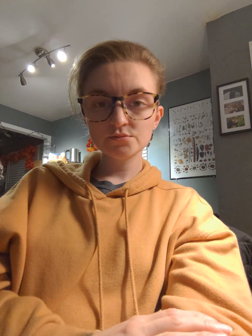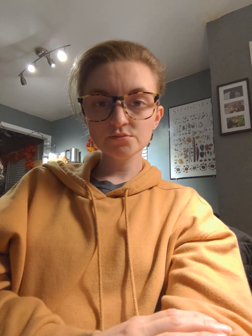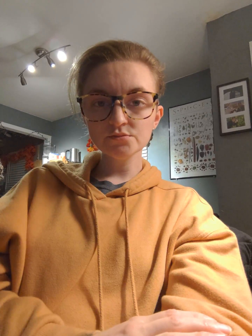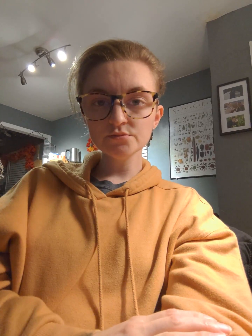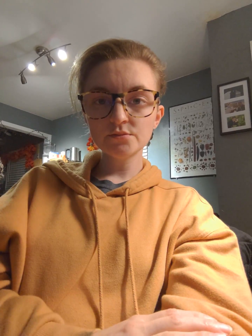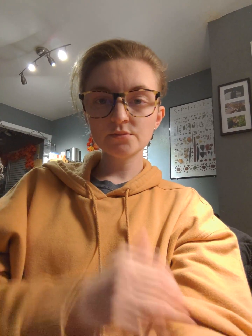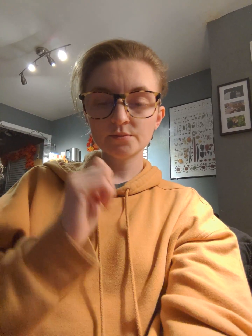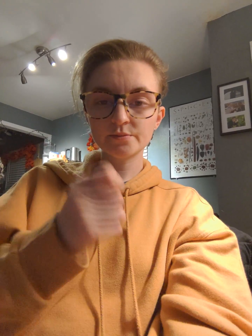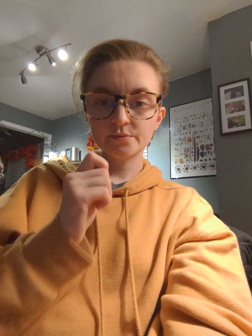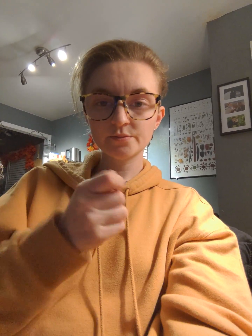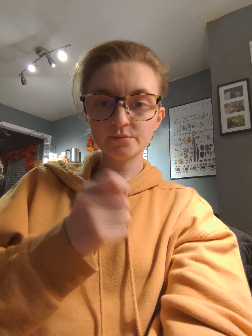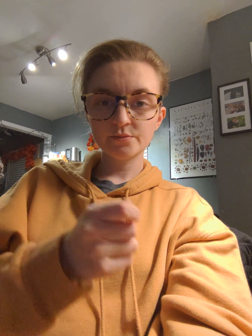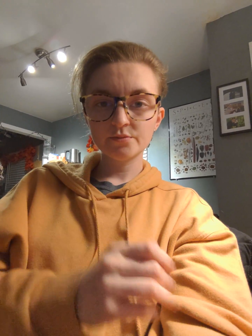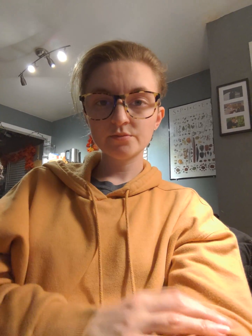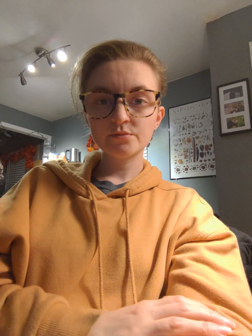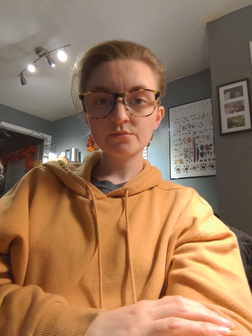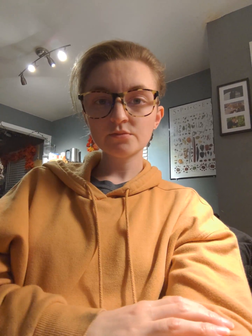hammer